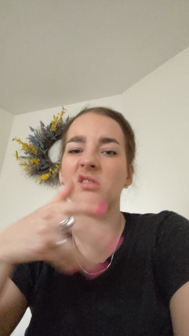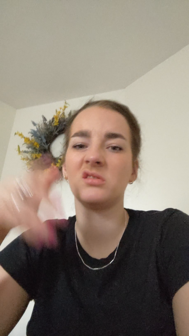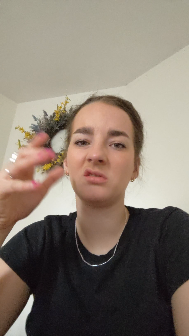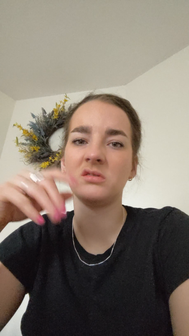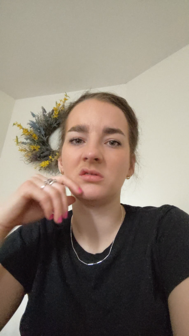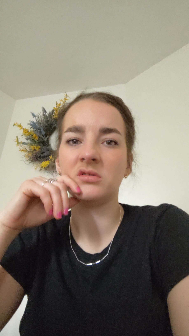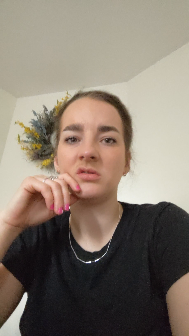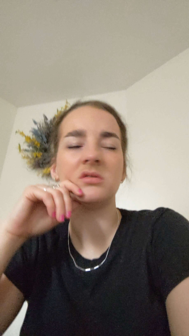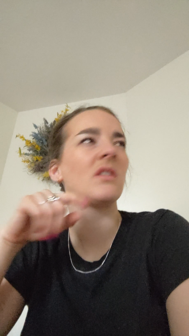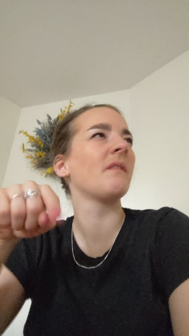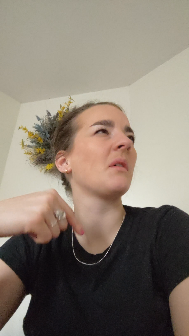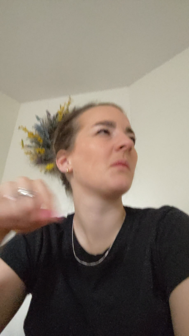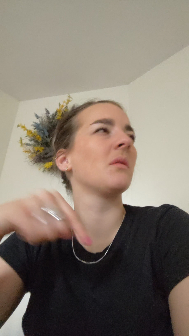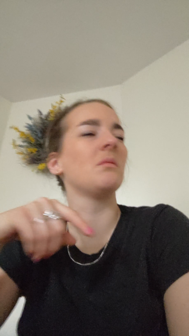flip-flop